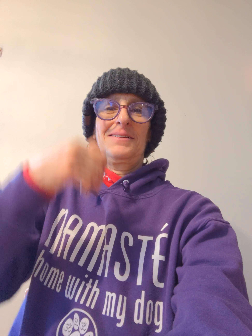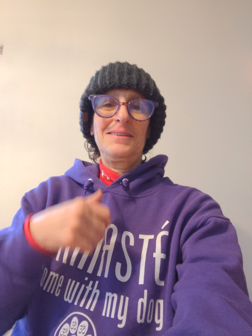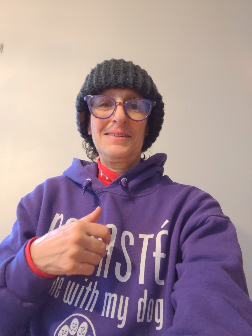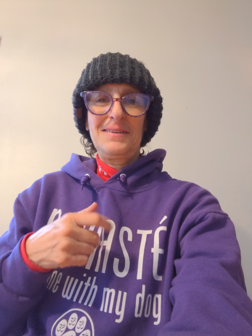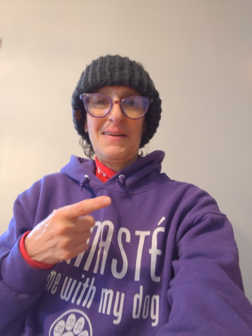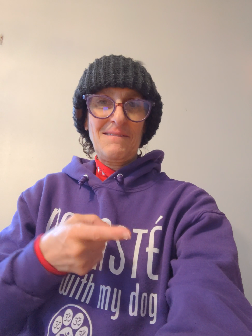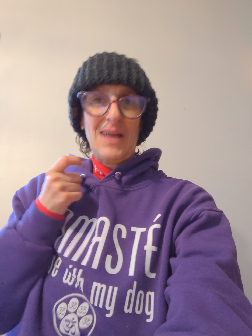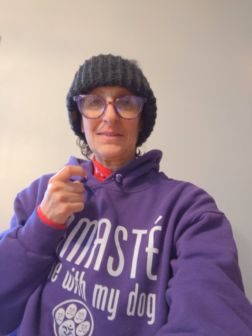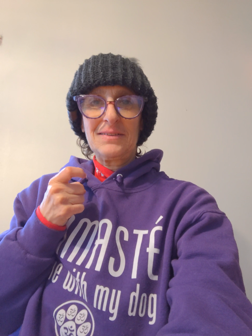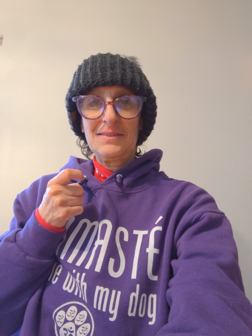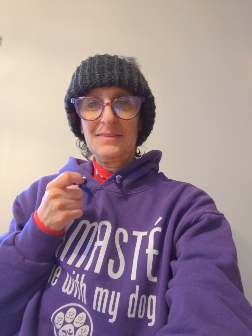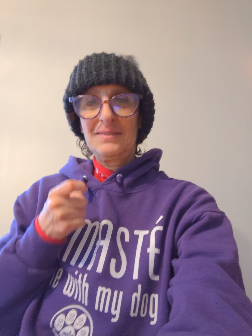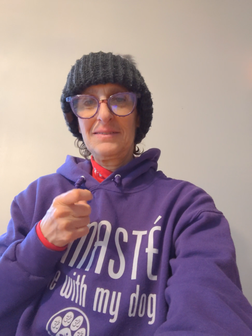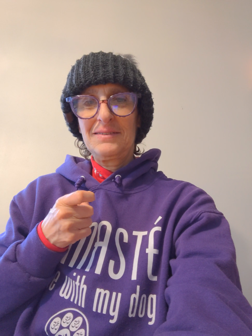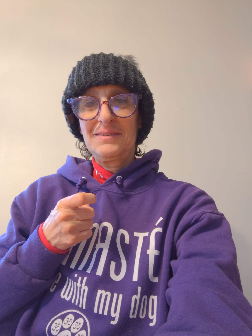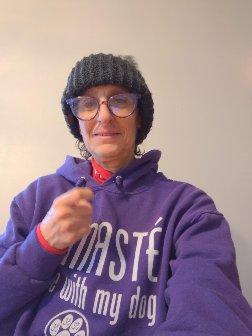fast